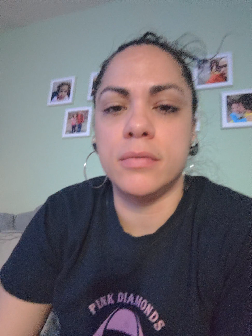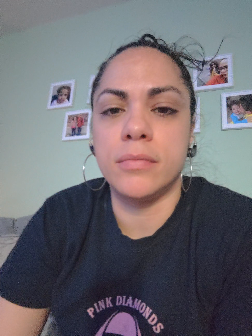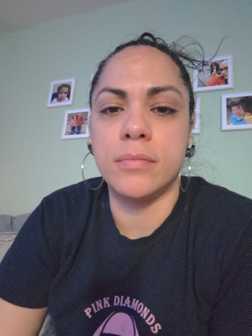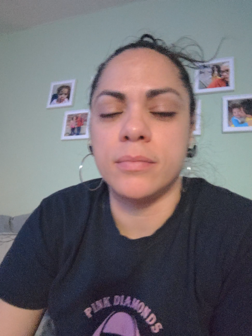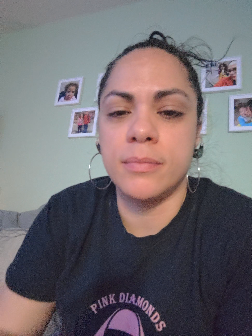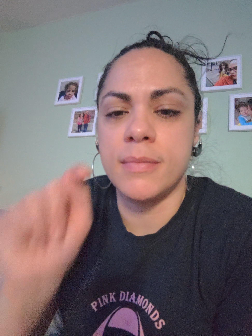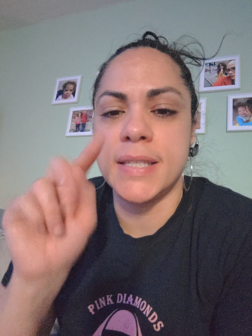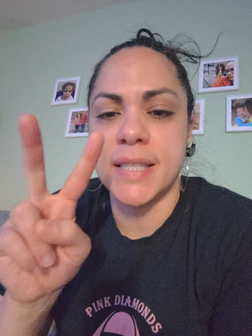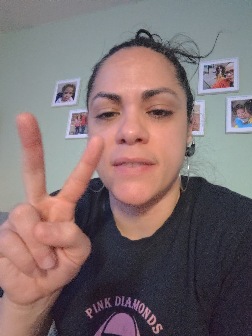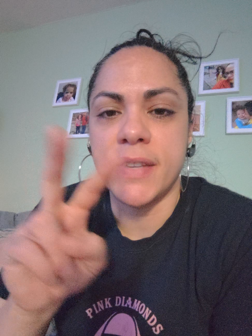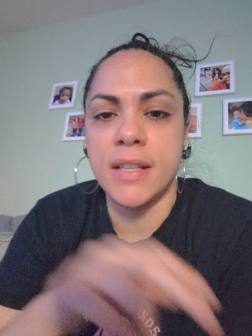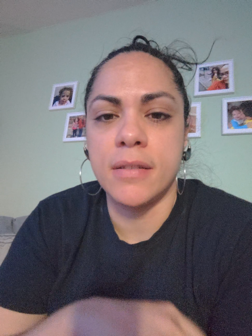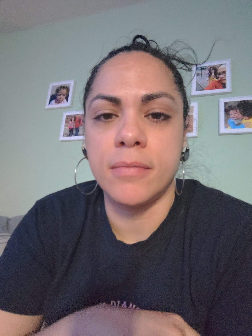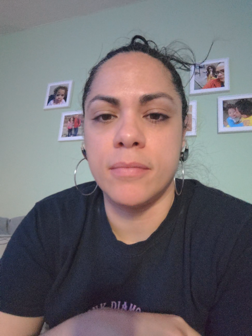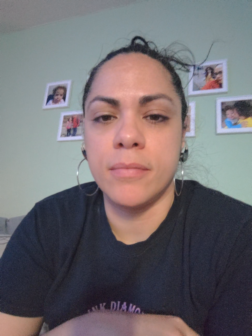TV